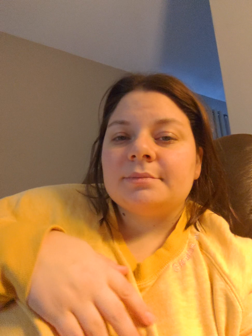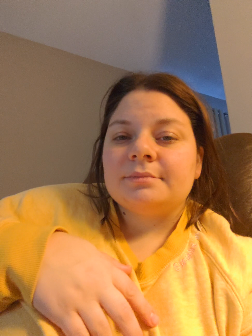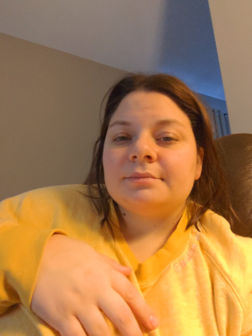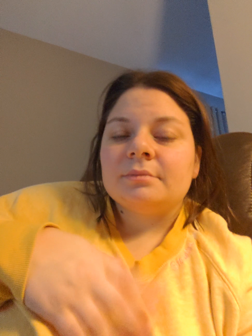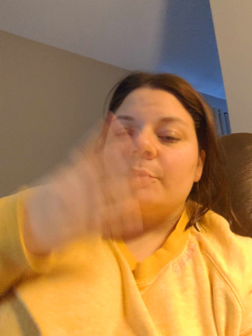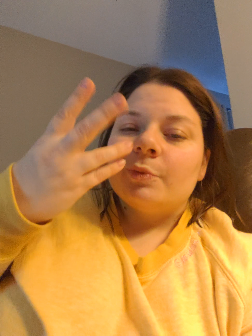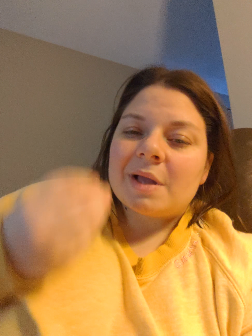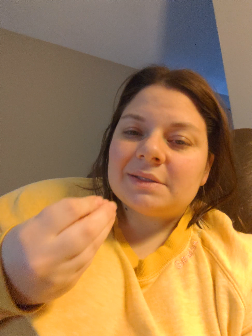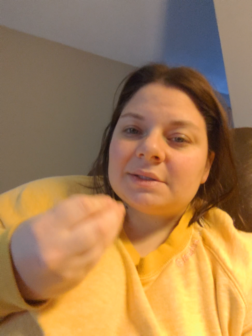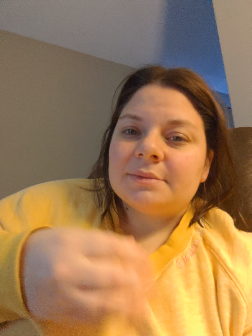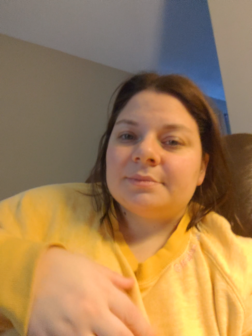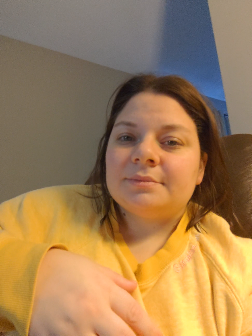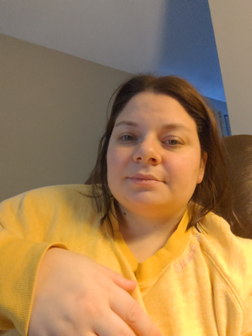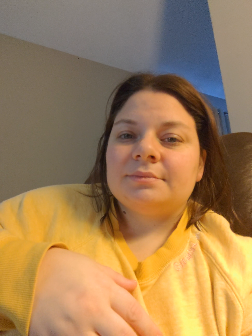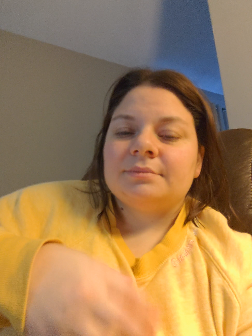wet